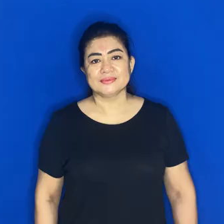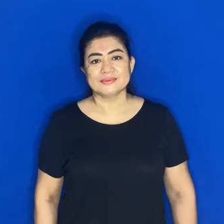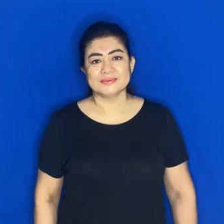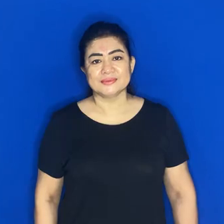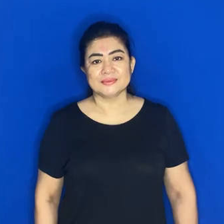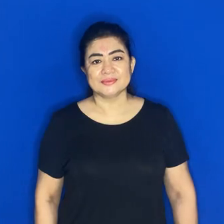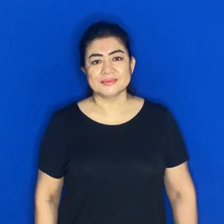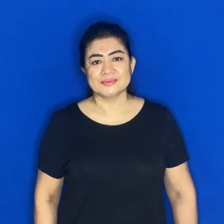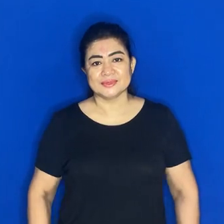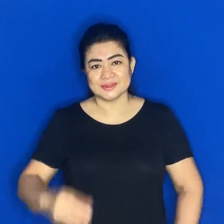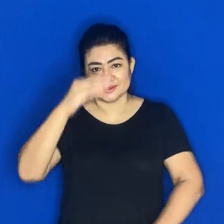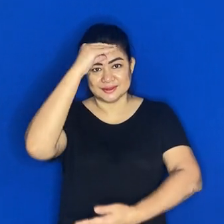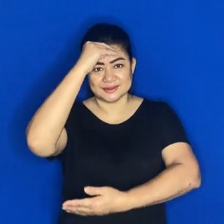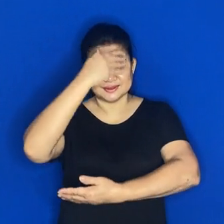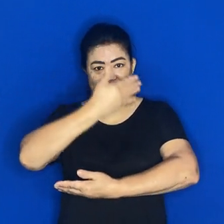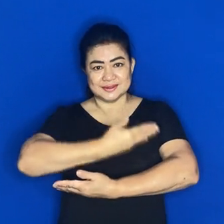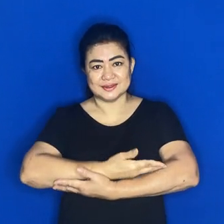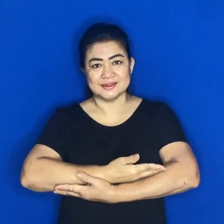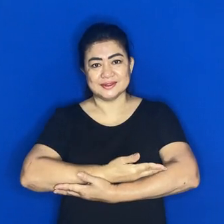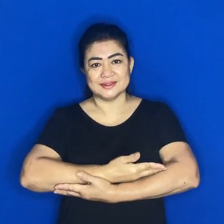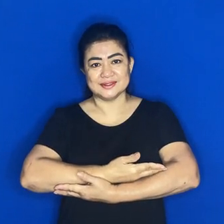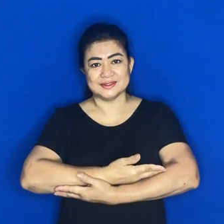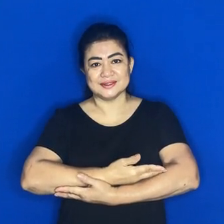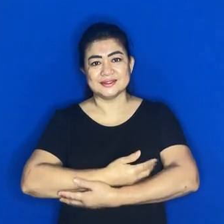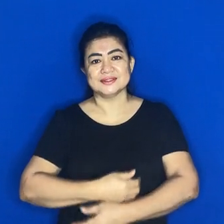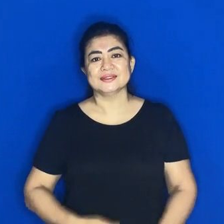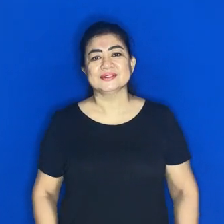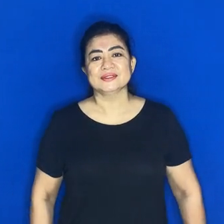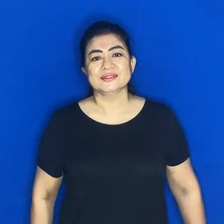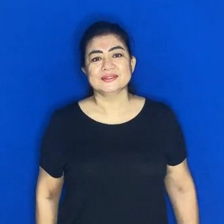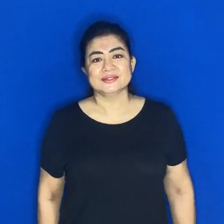son